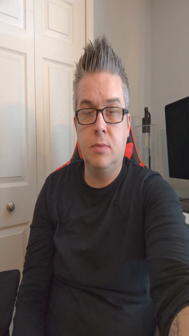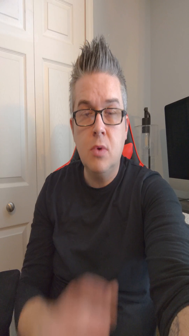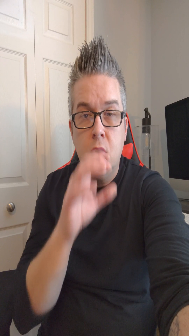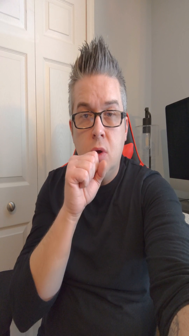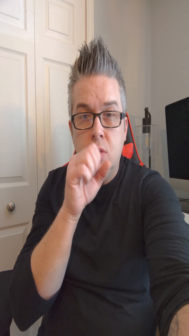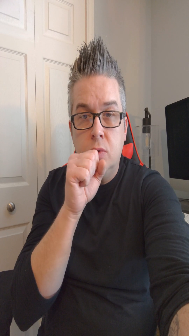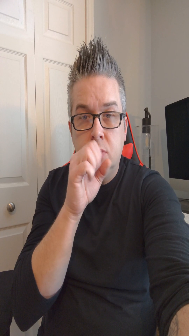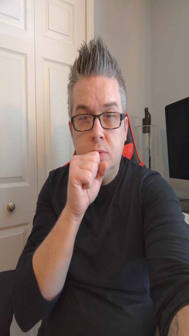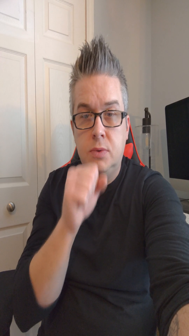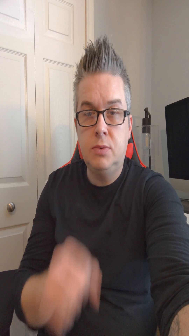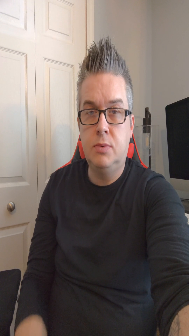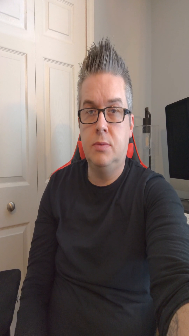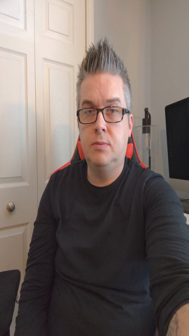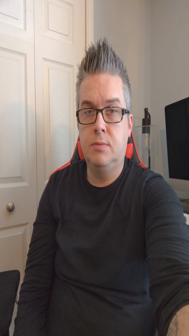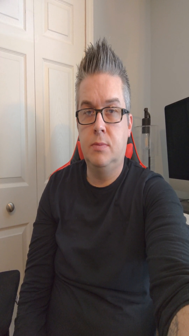orange